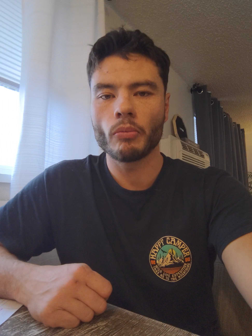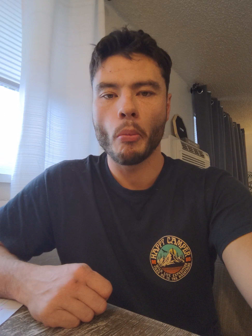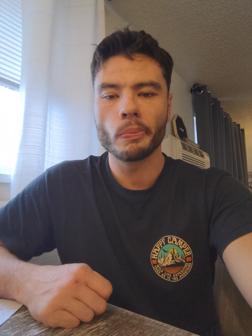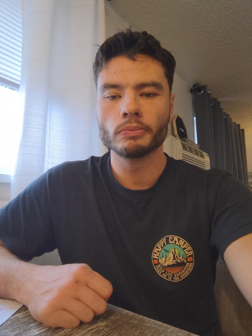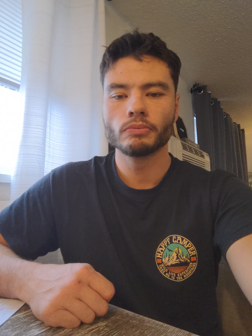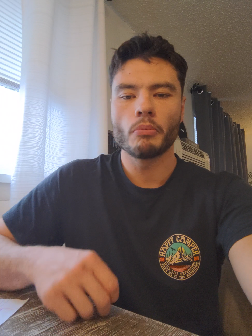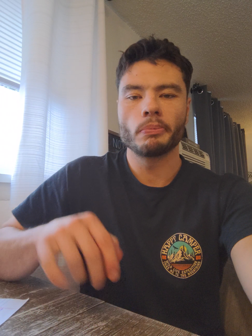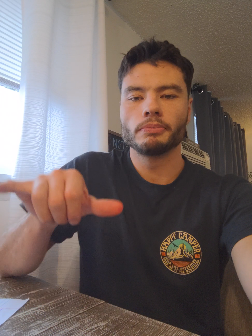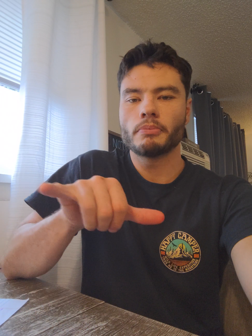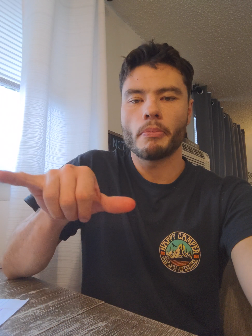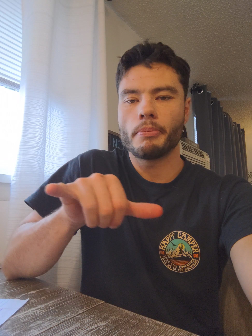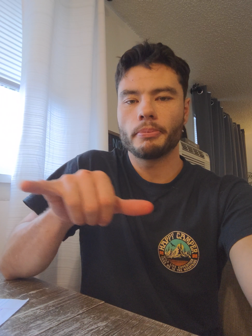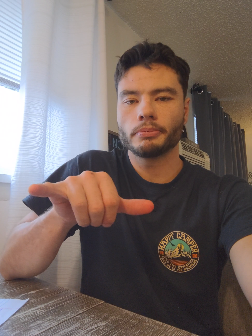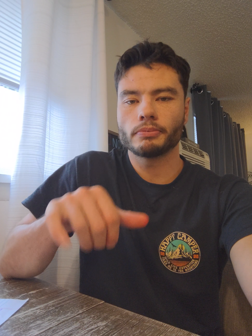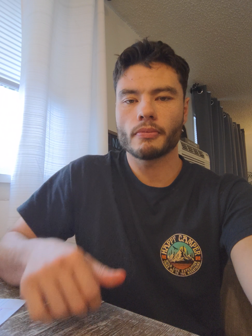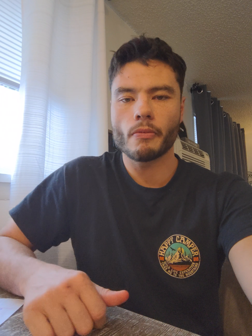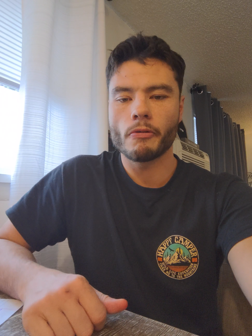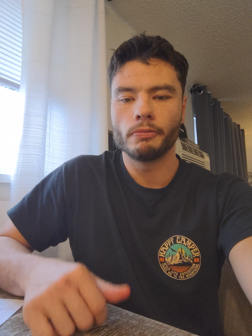same